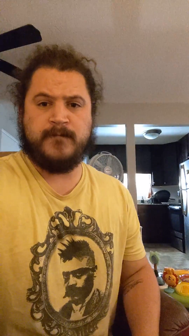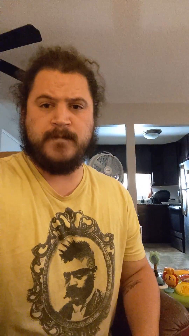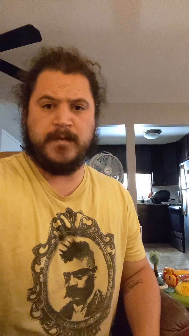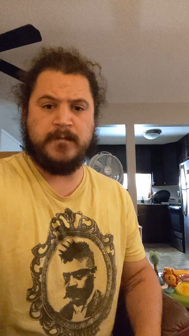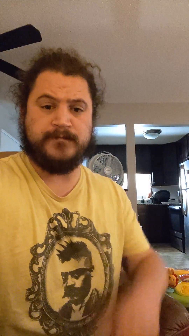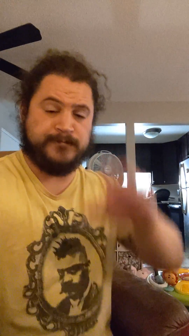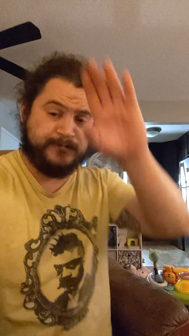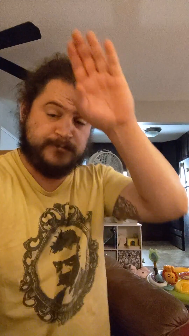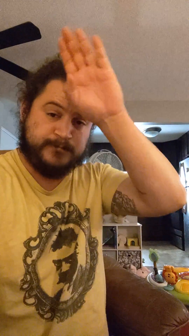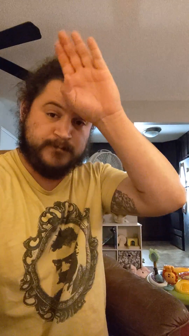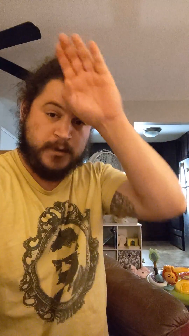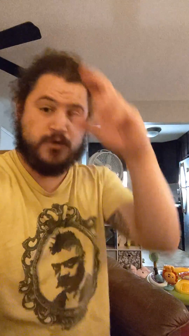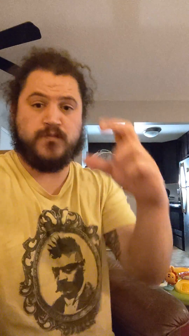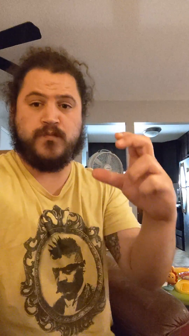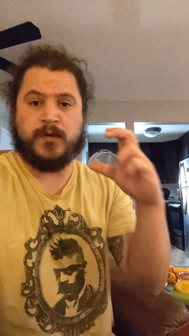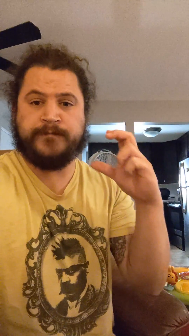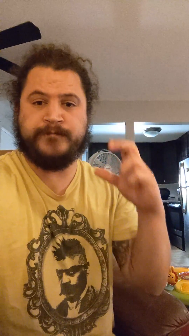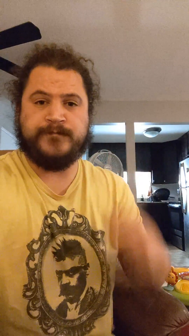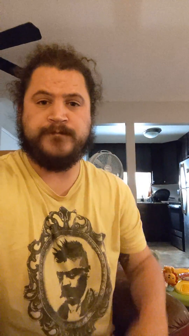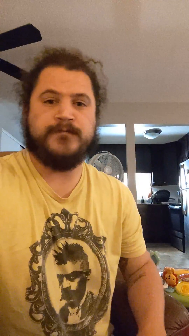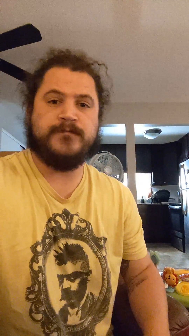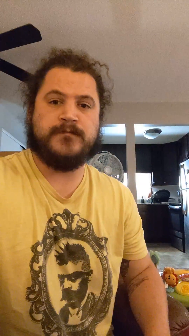fire truck